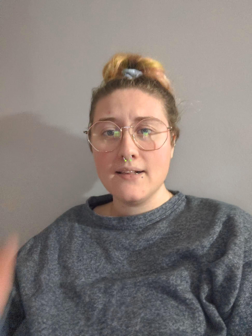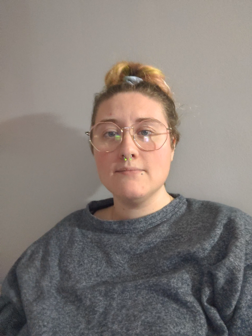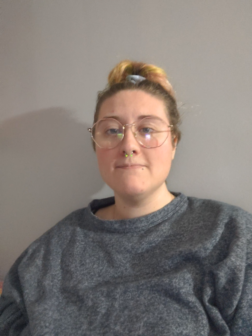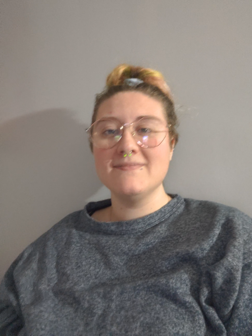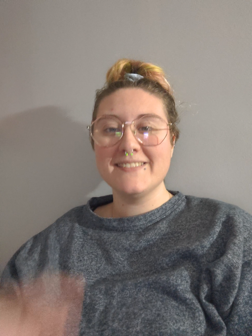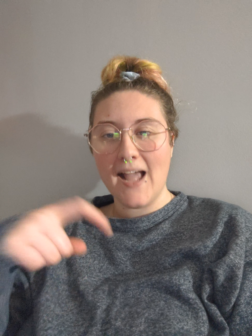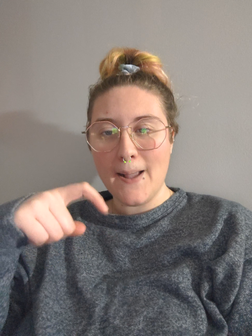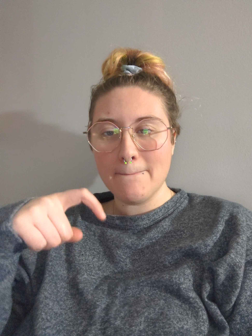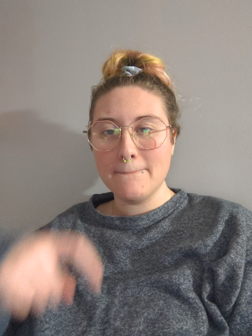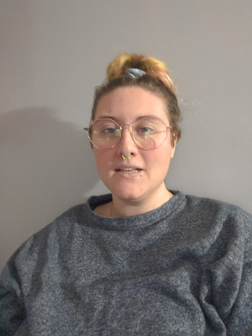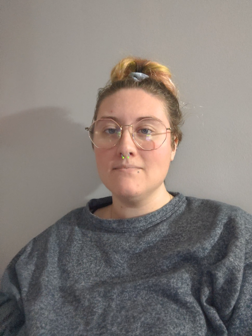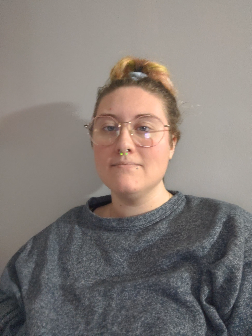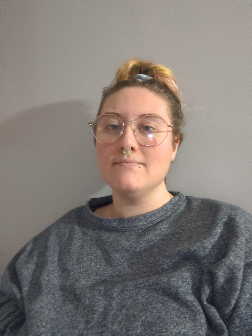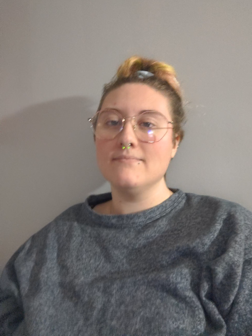time